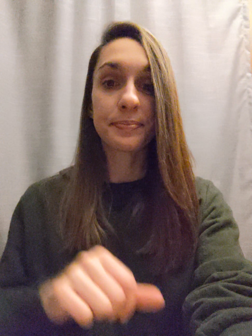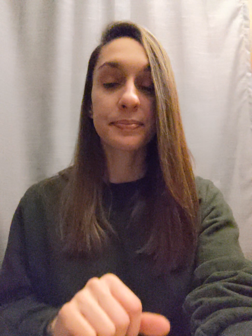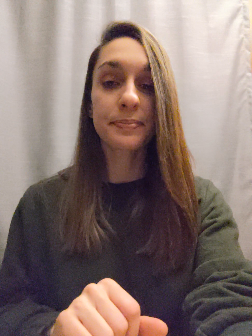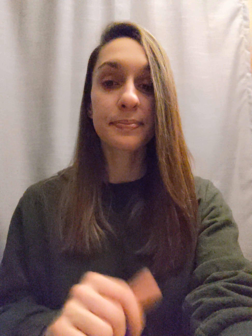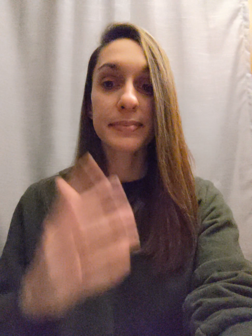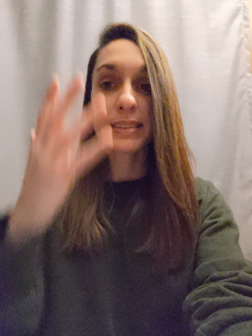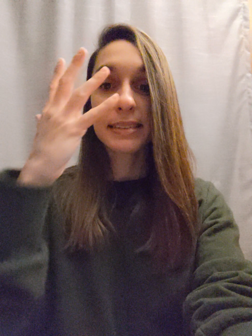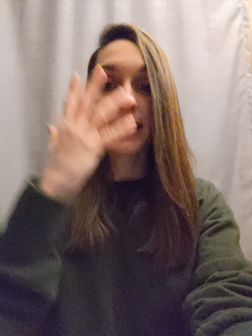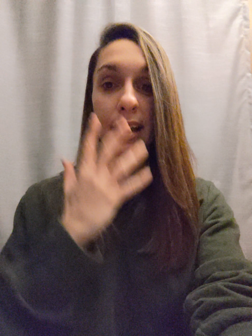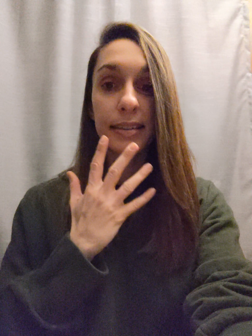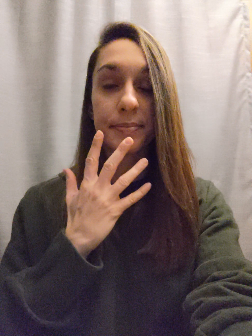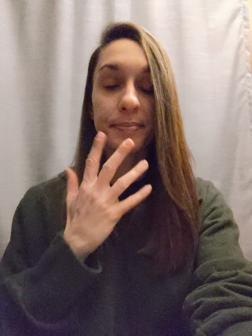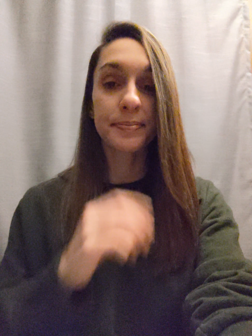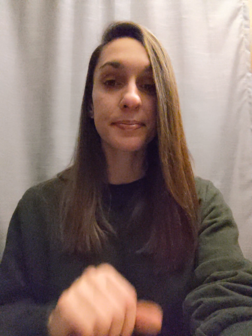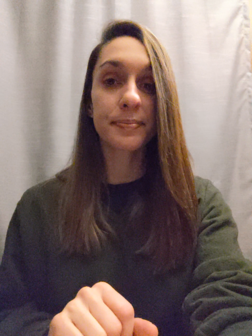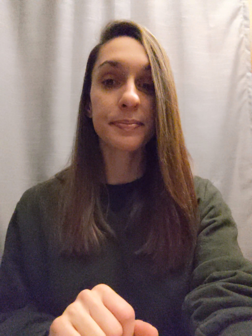sad